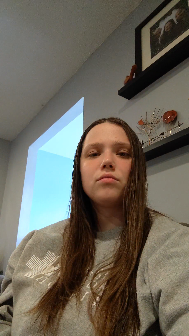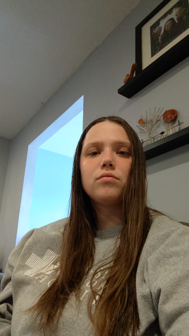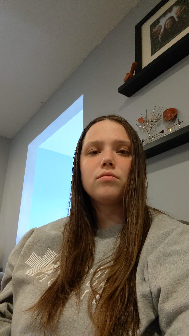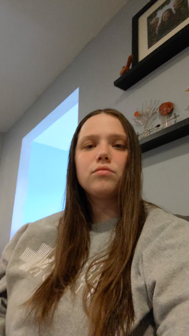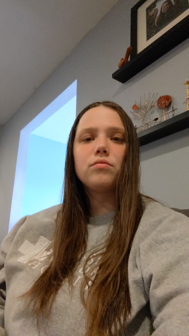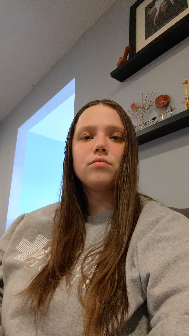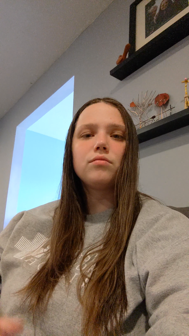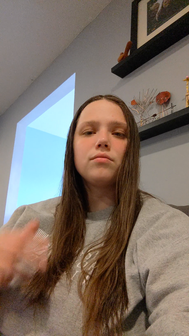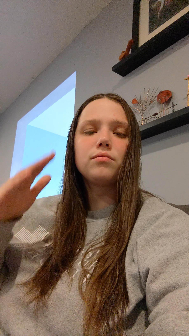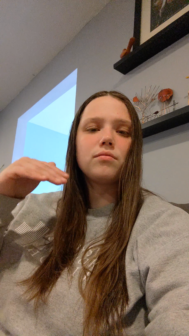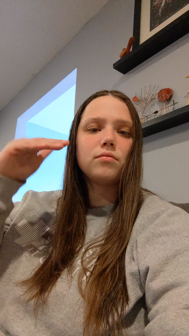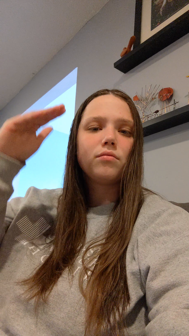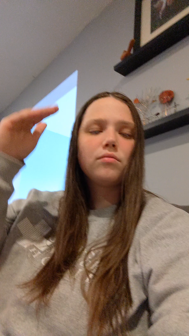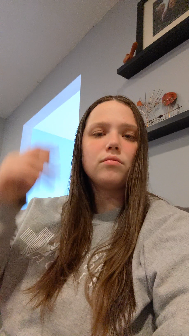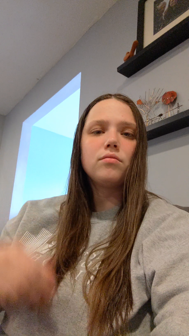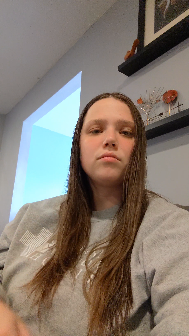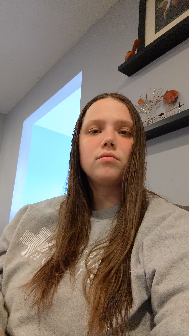build